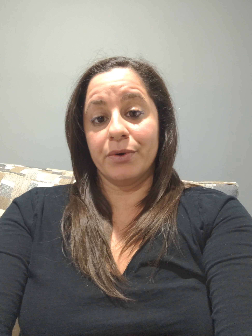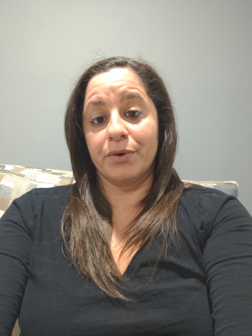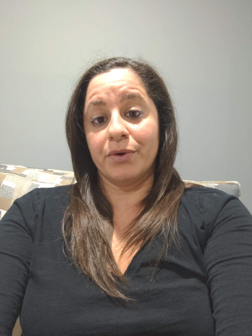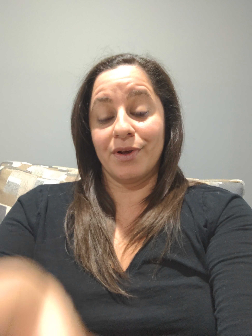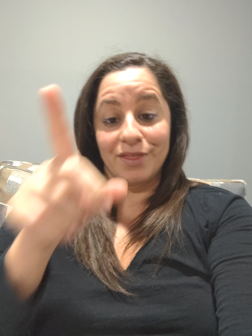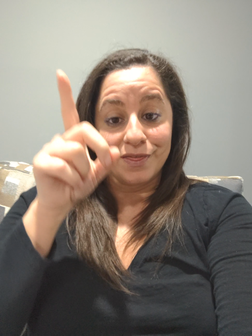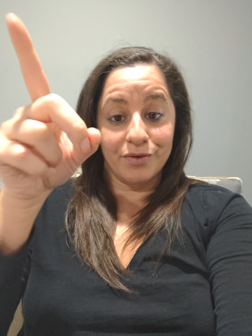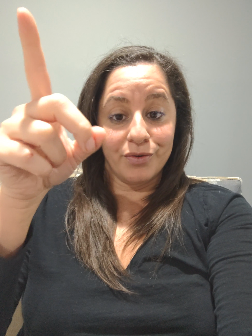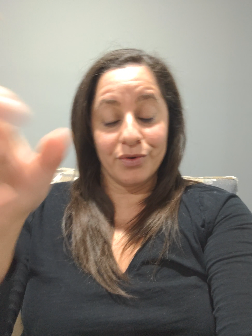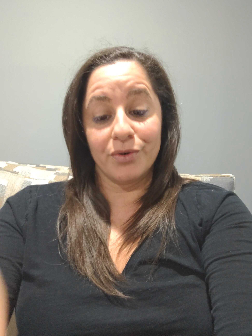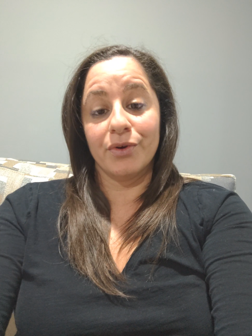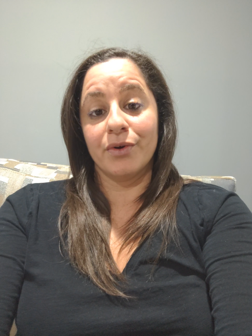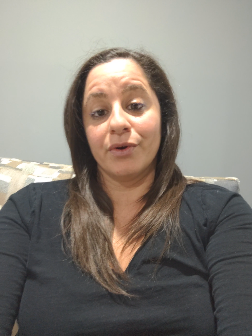there